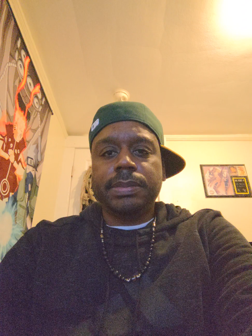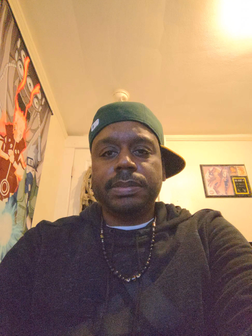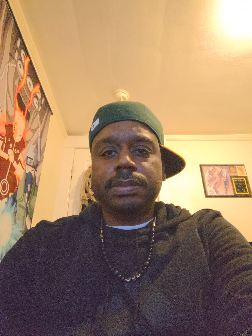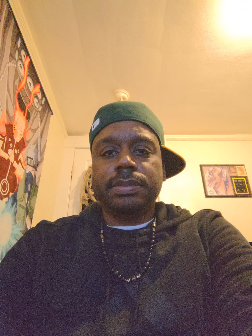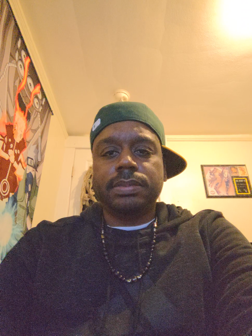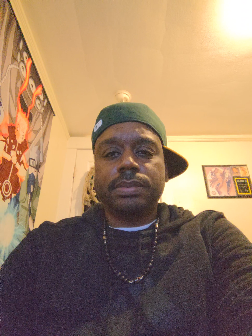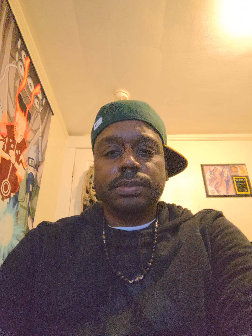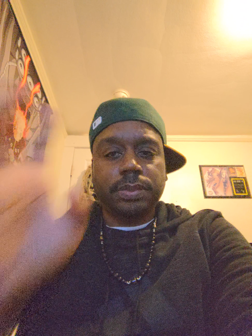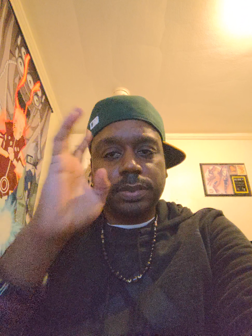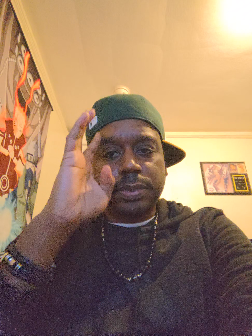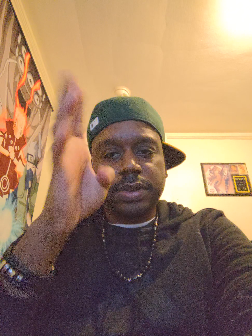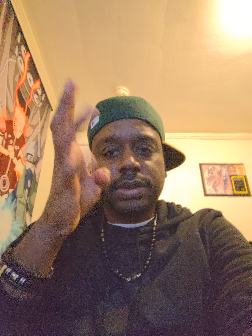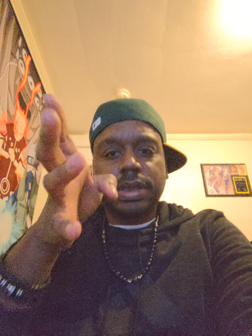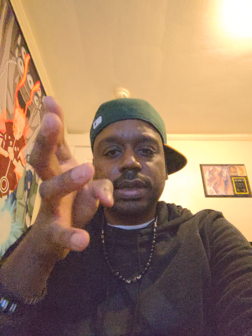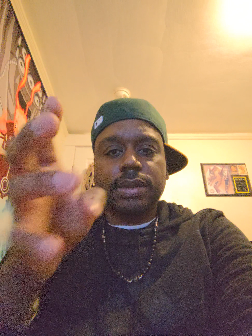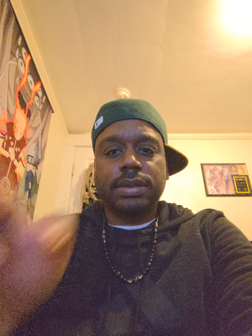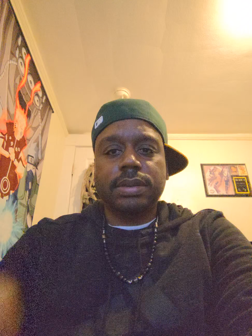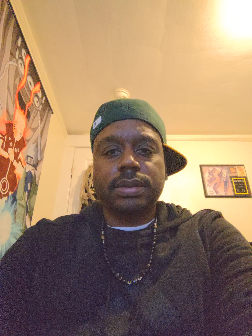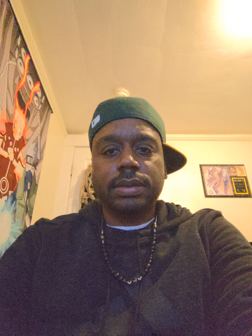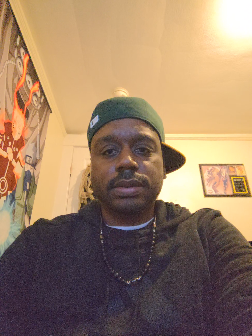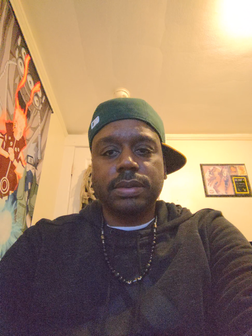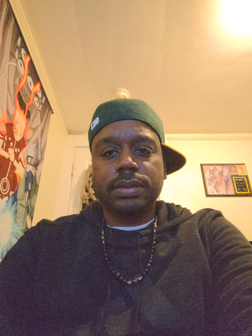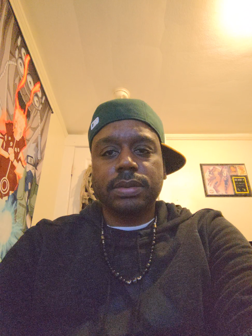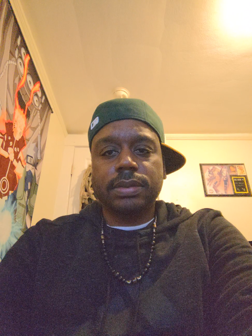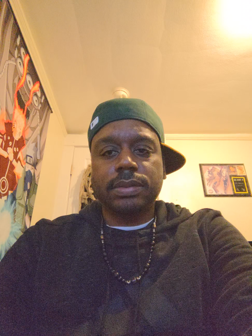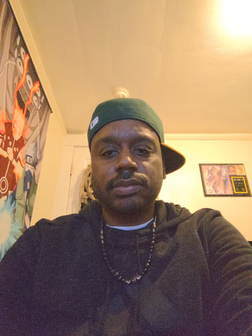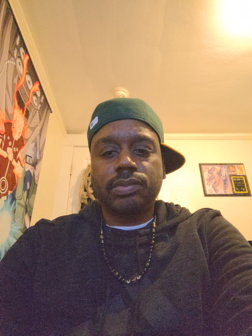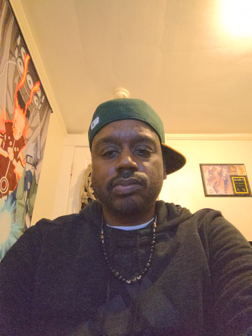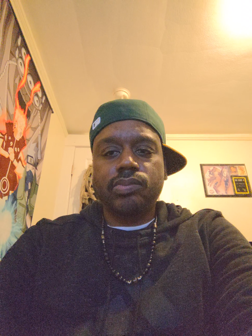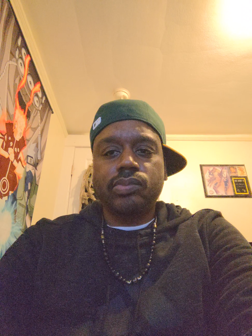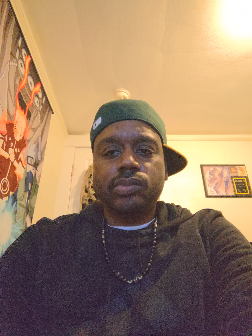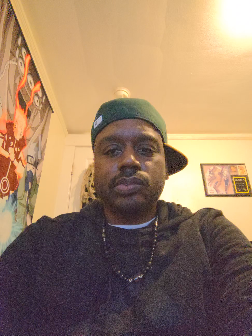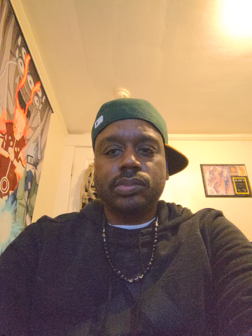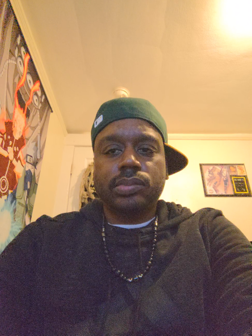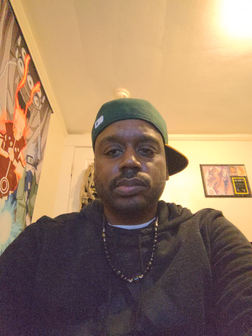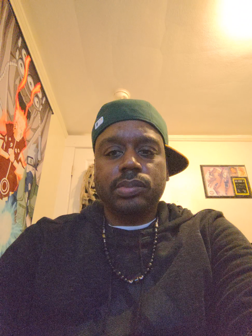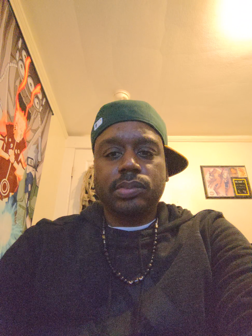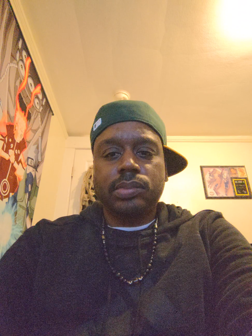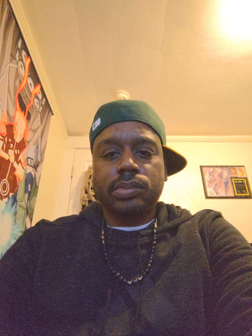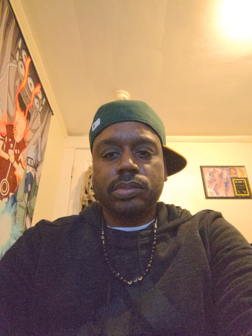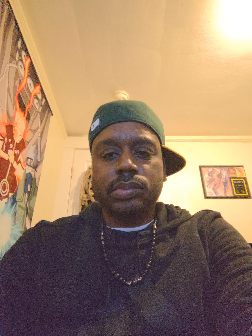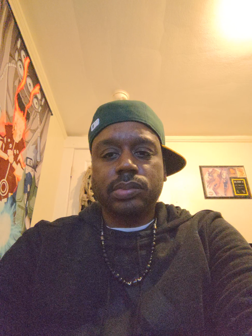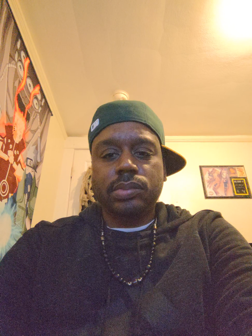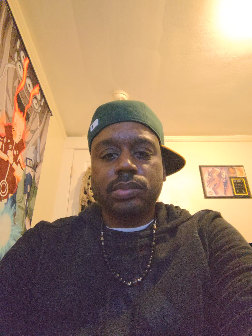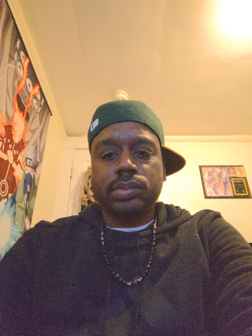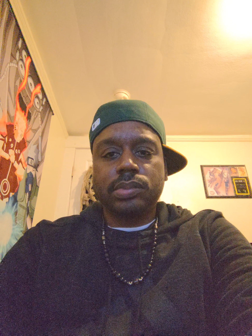pretend